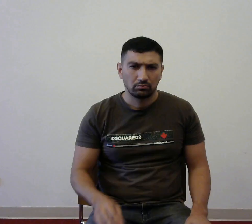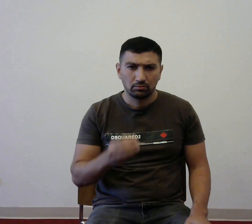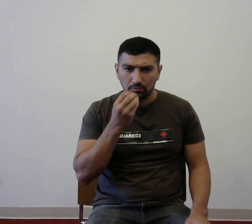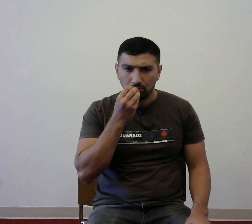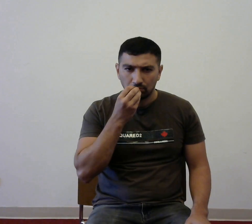yemək